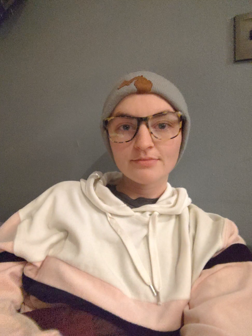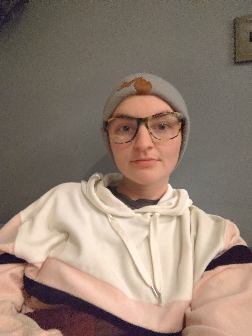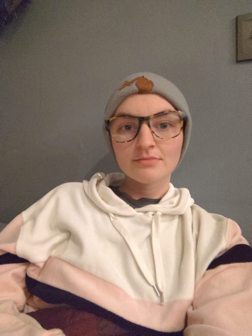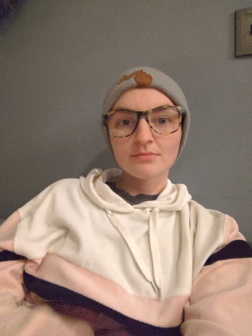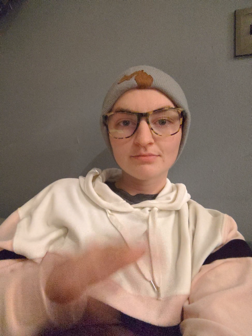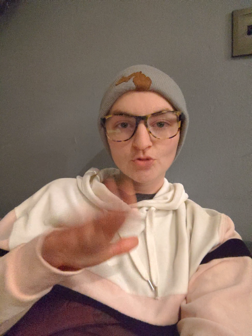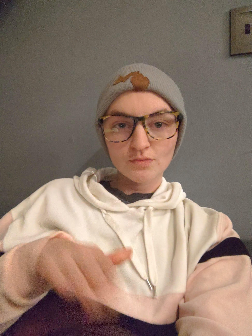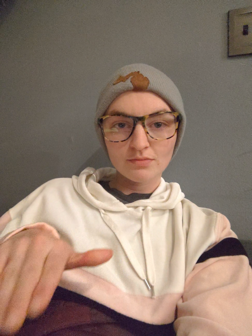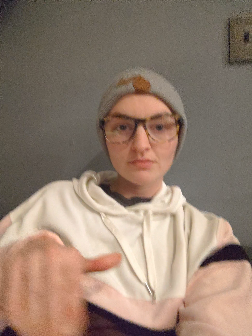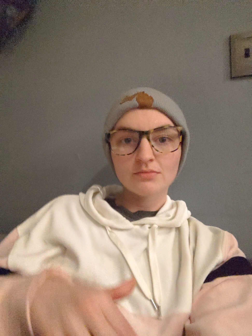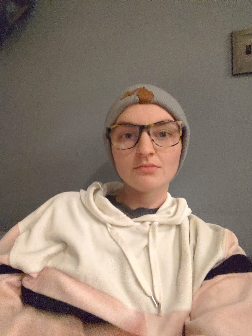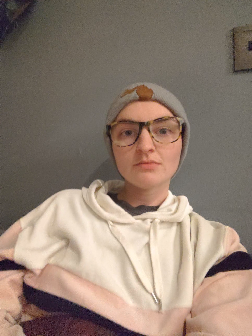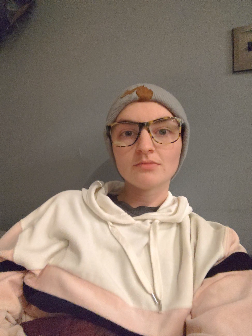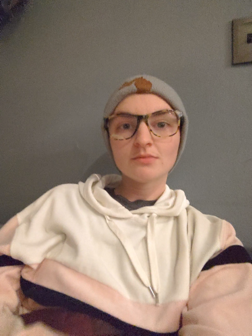child